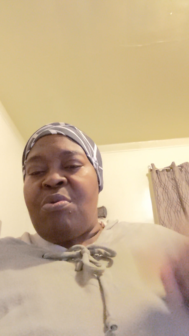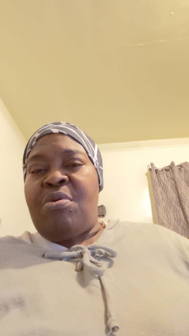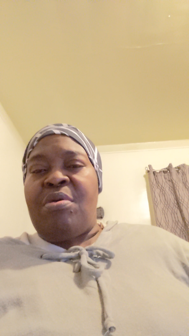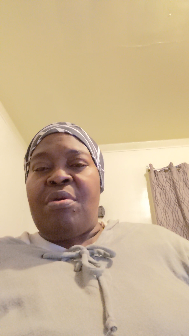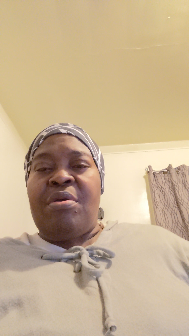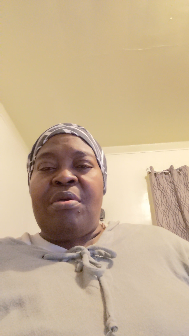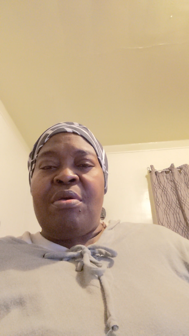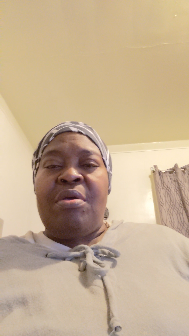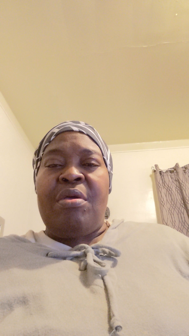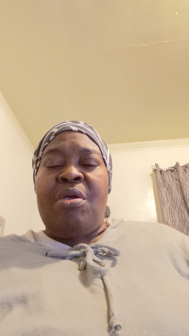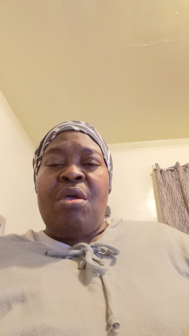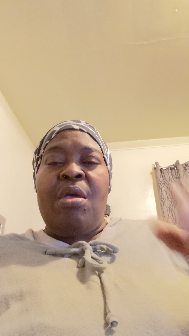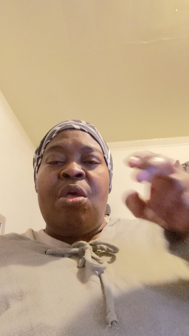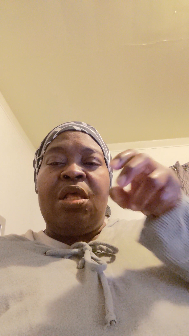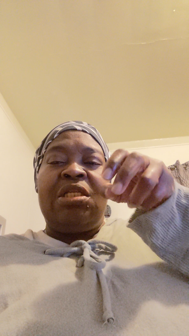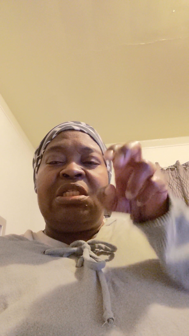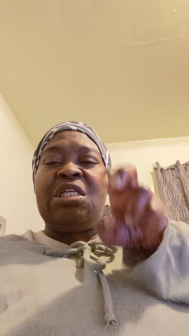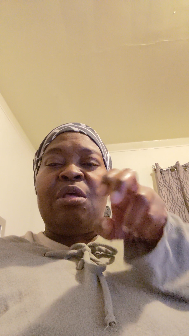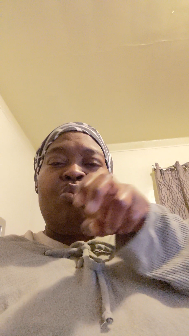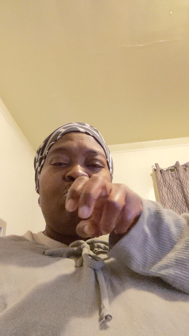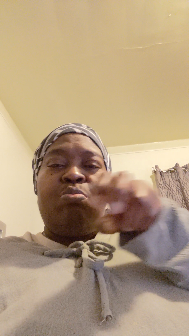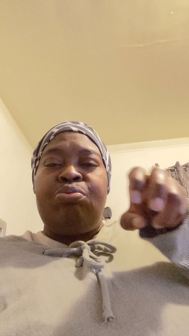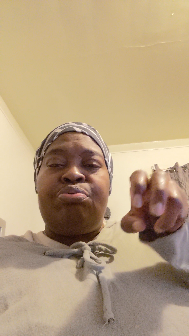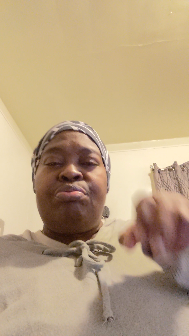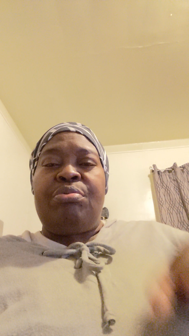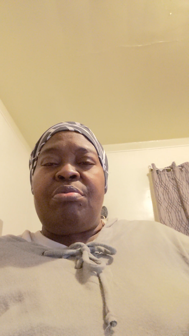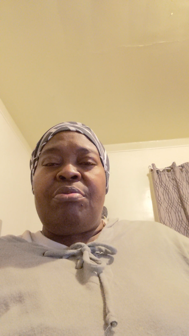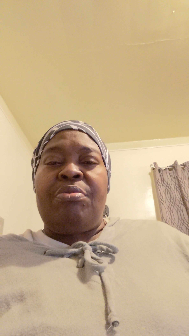bench